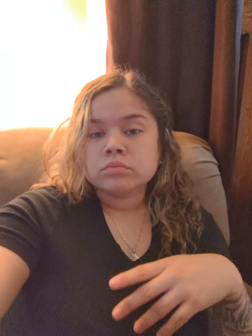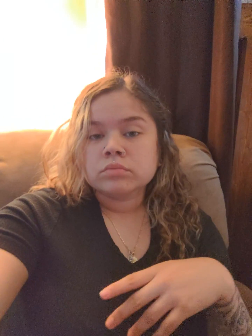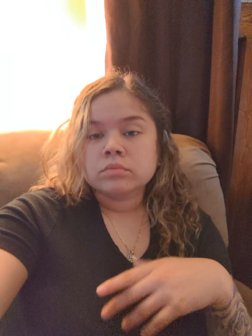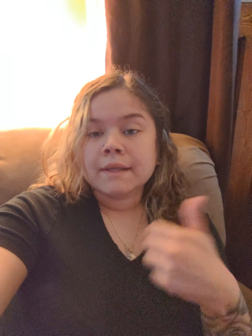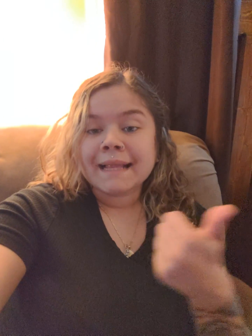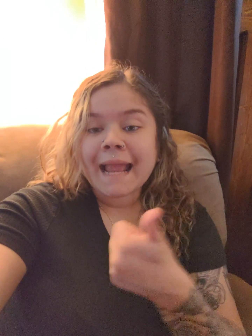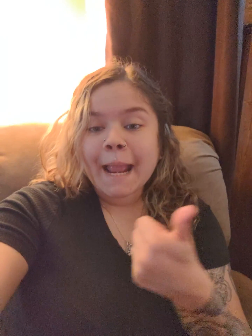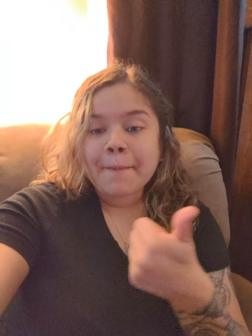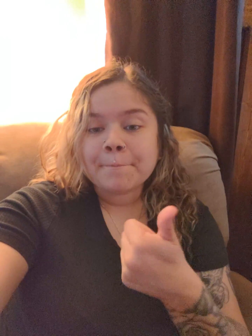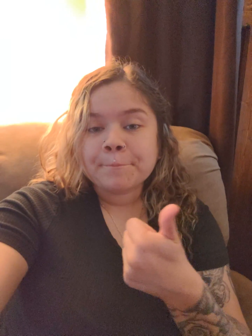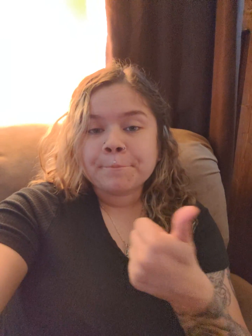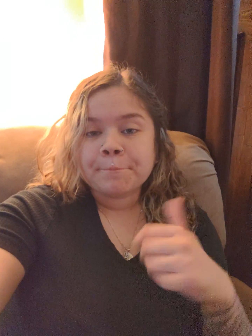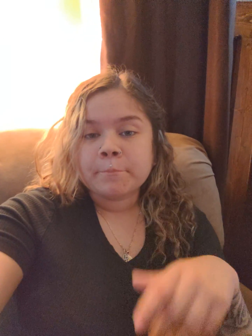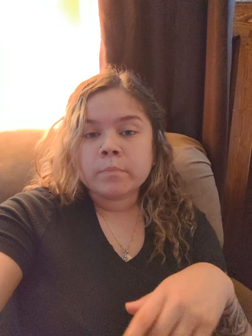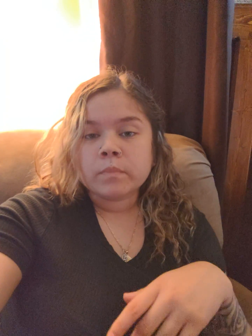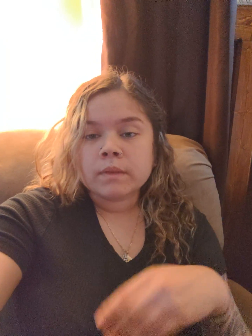game